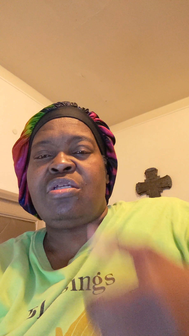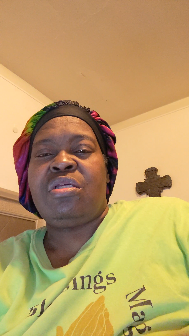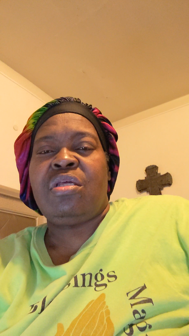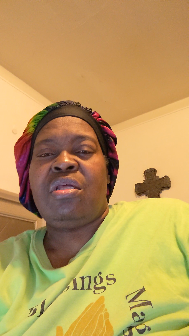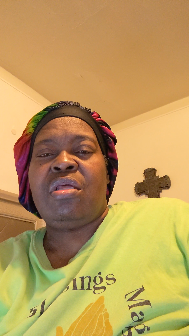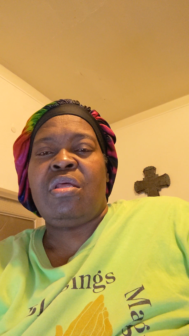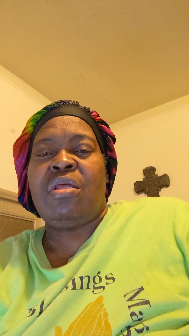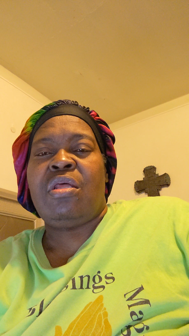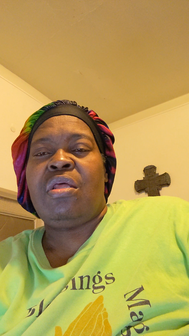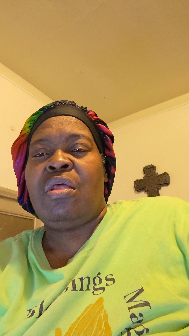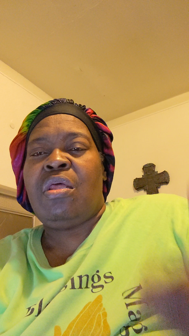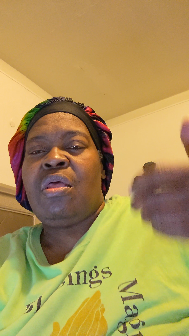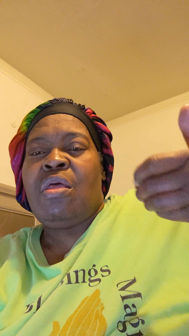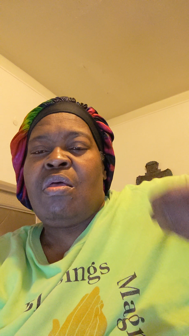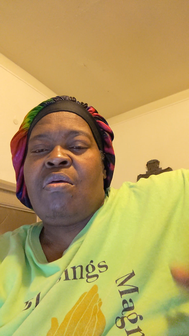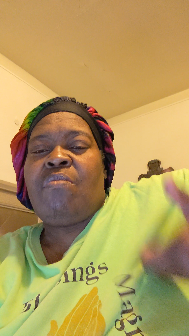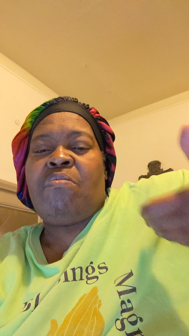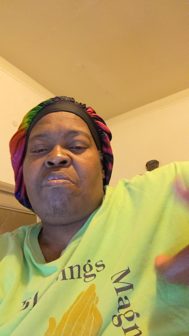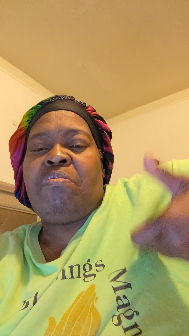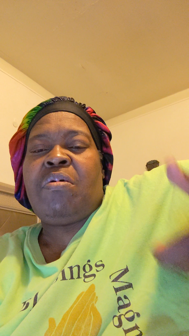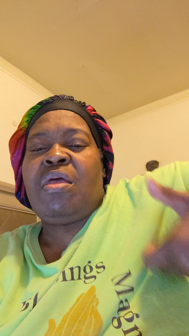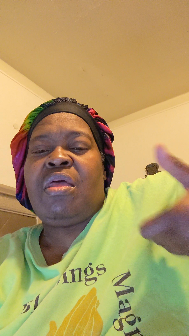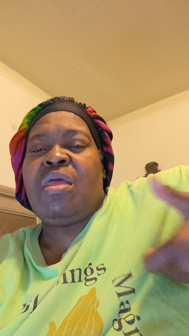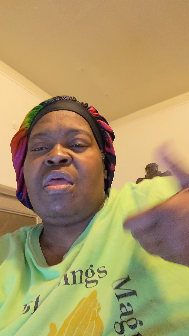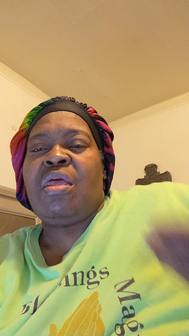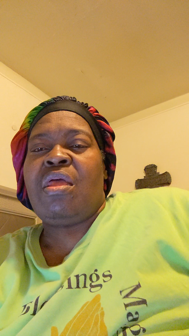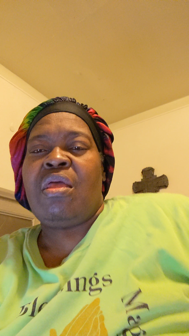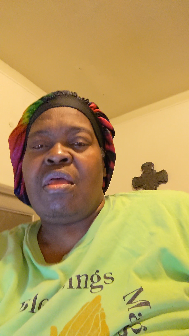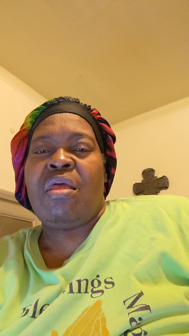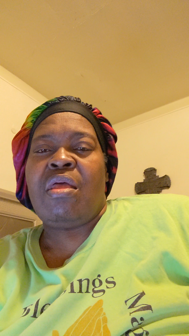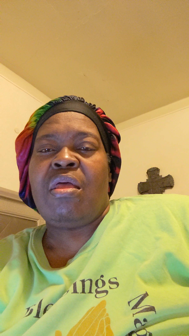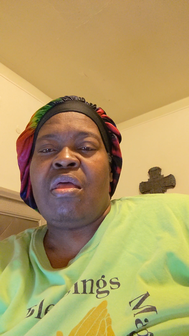monkey